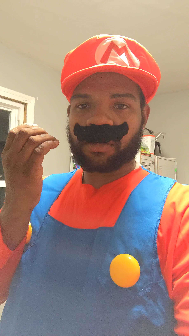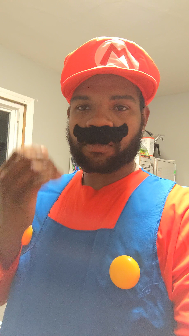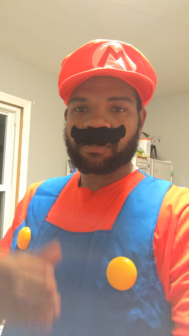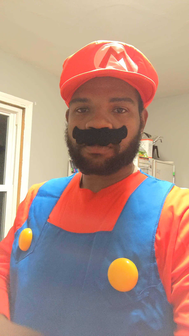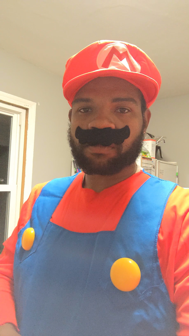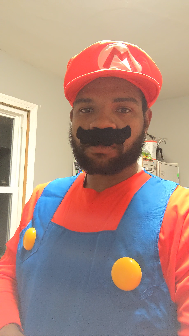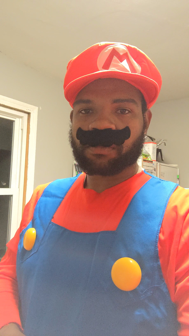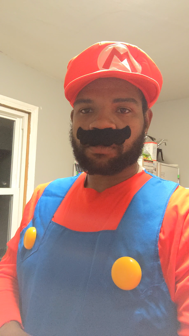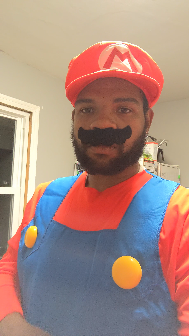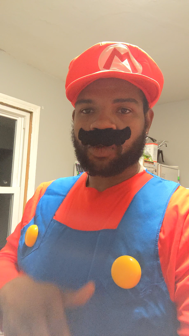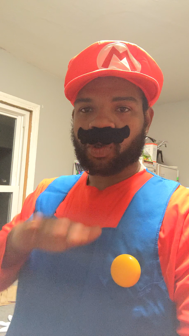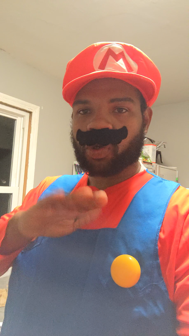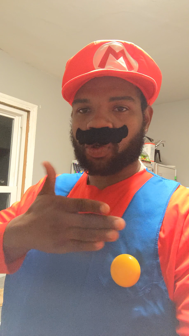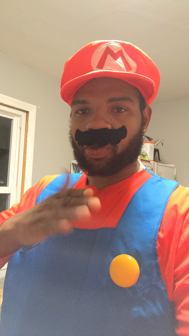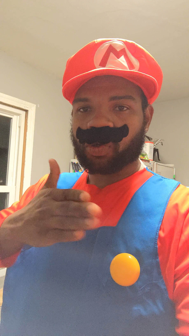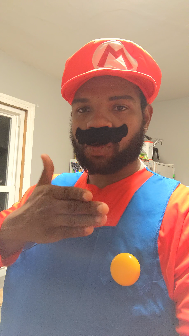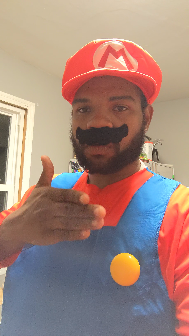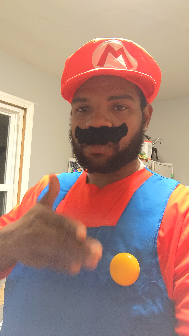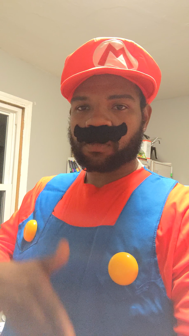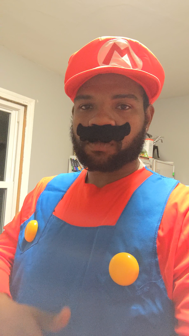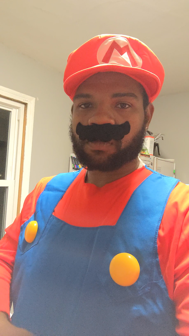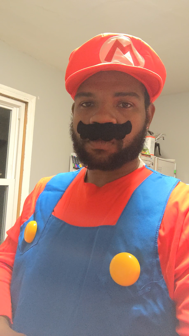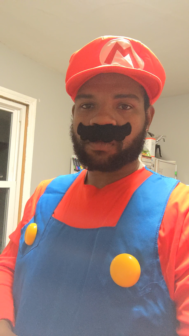cook